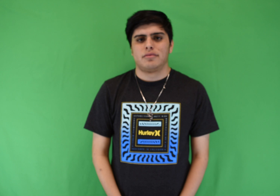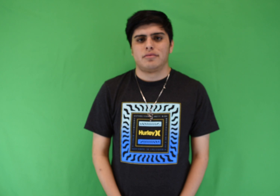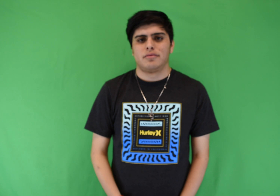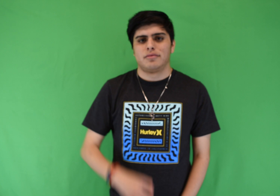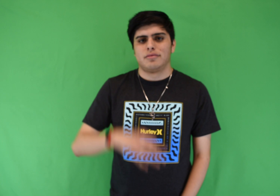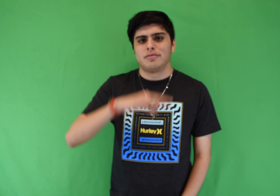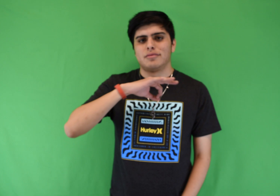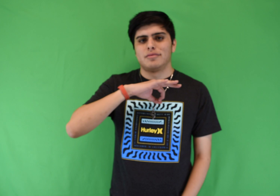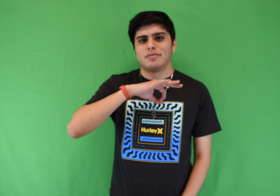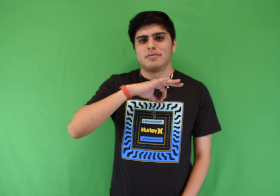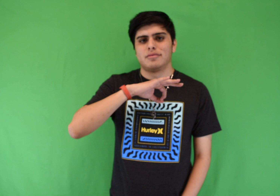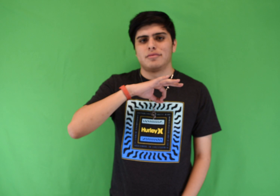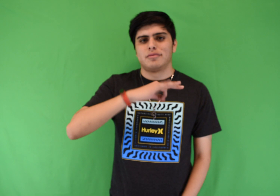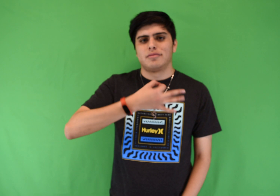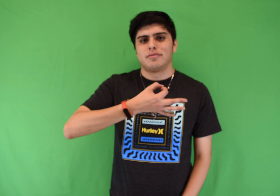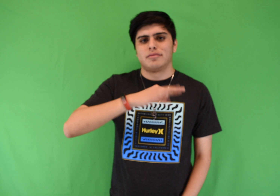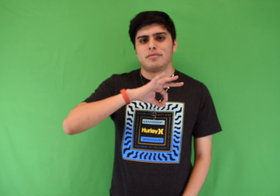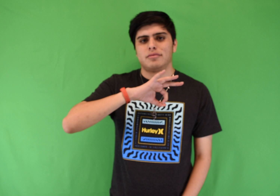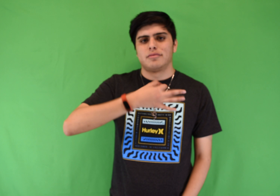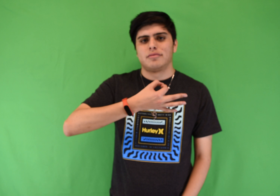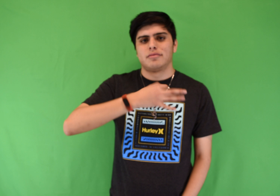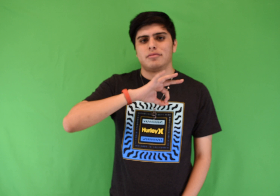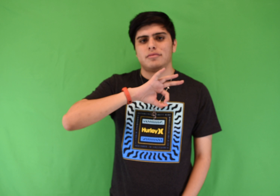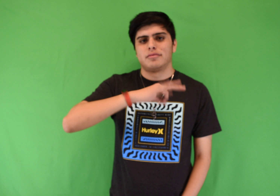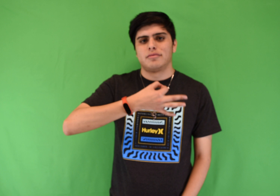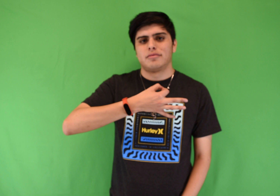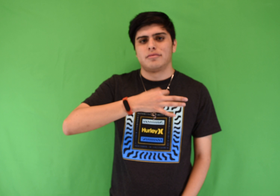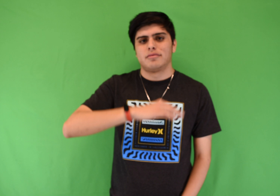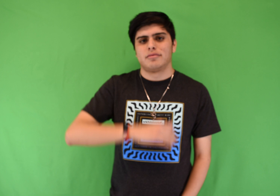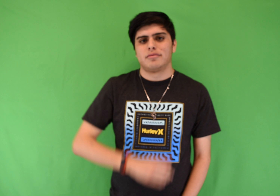infección